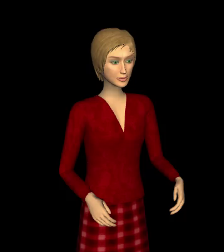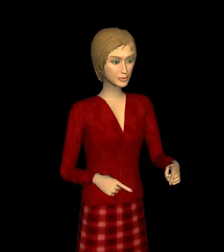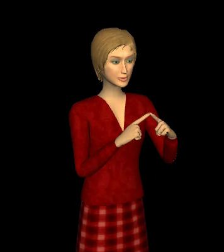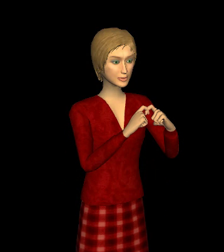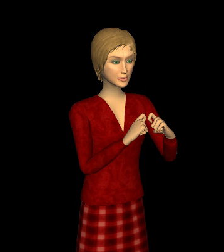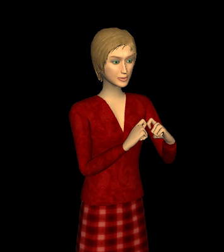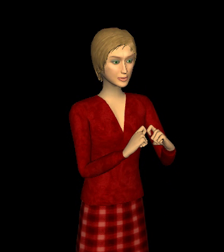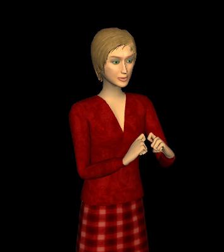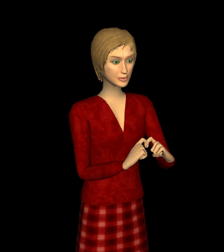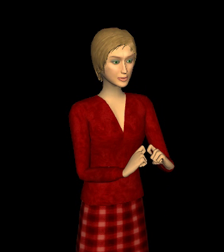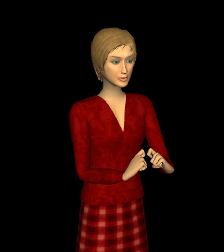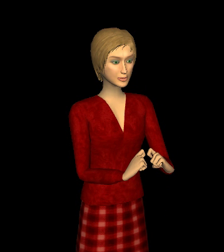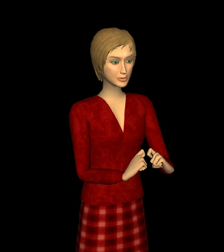أحسب